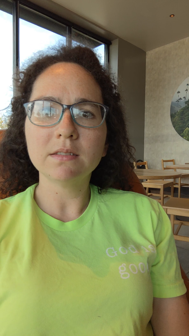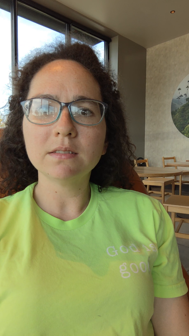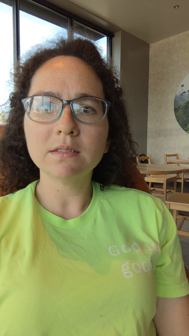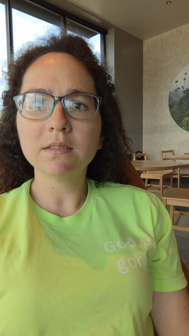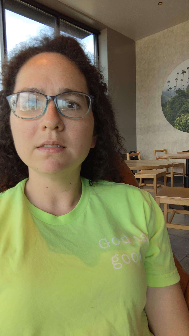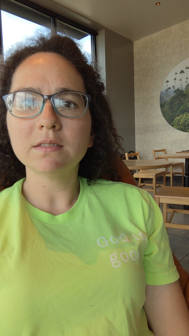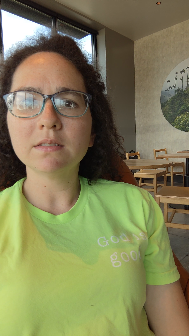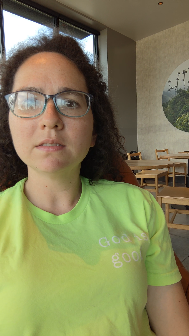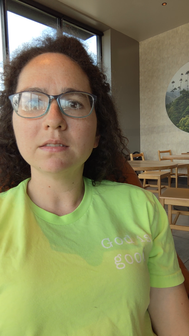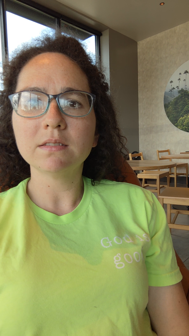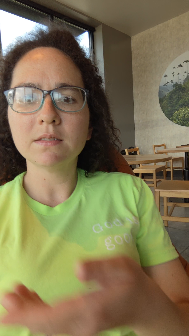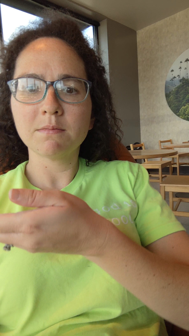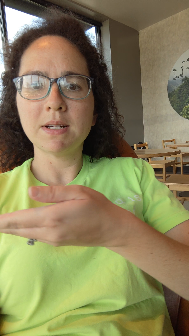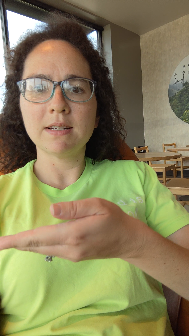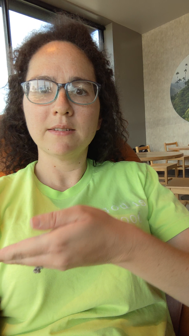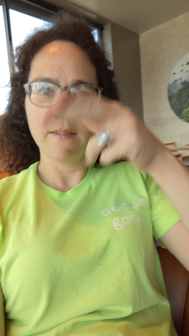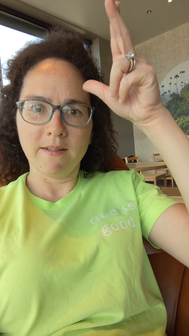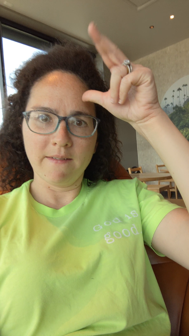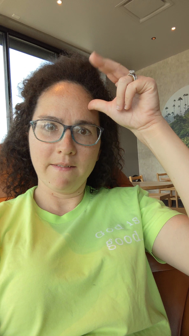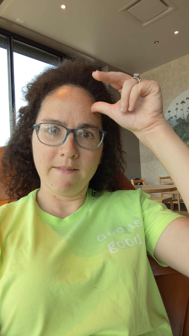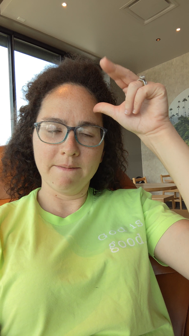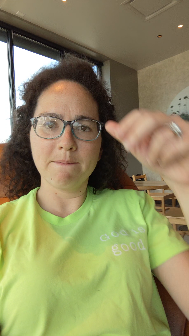pony